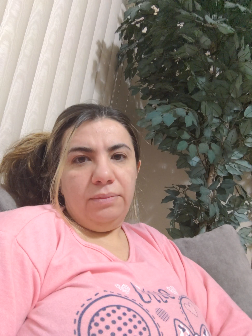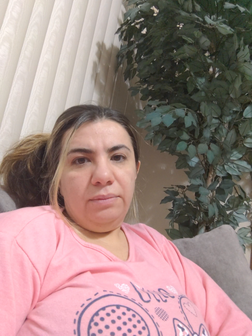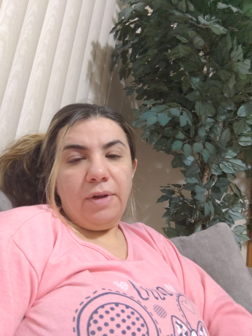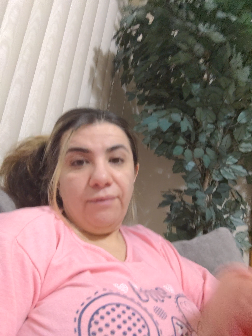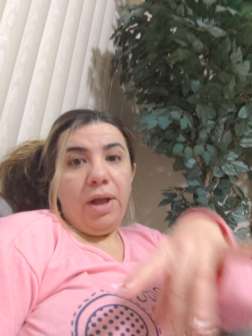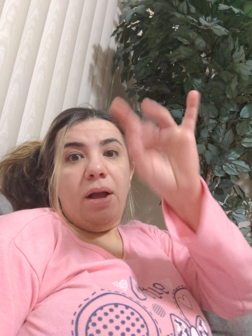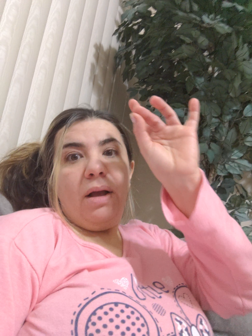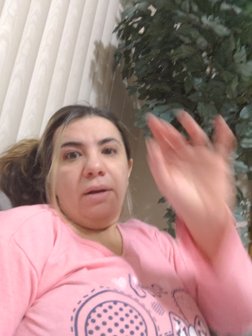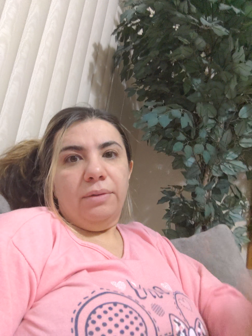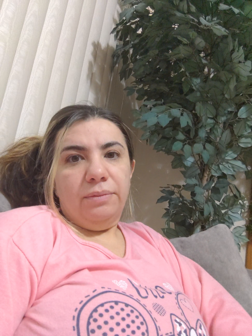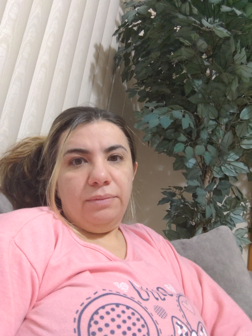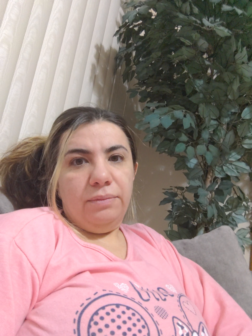find